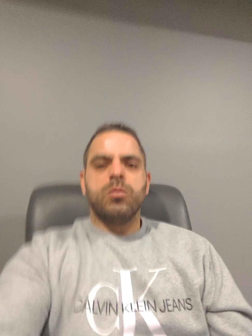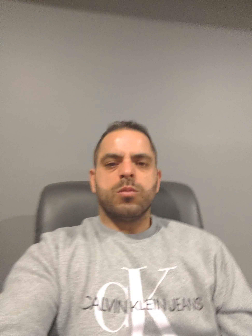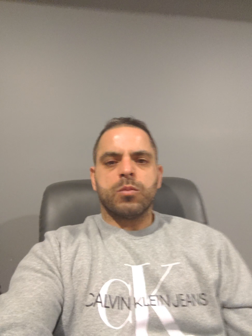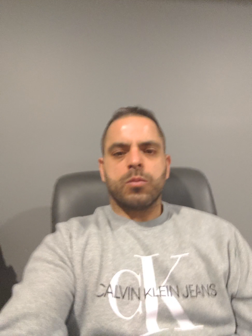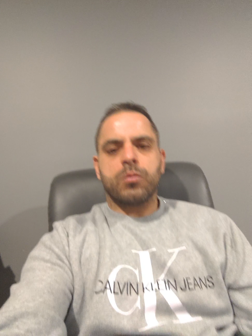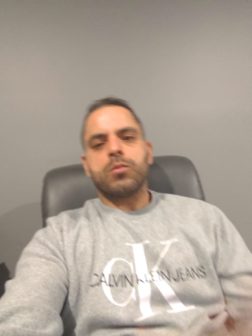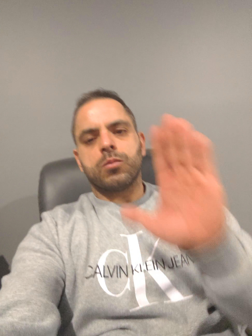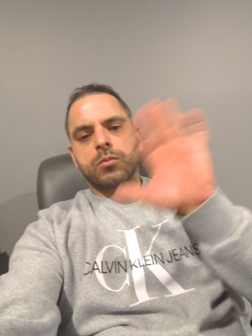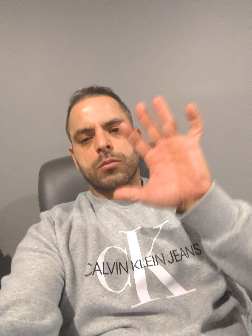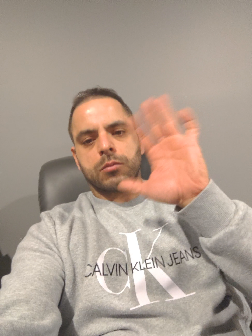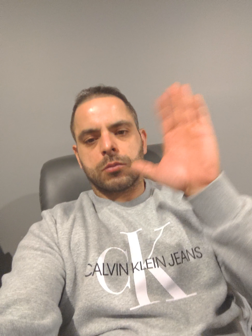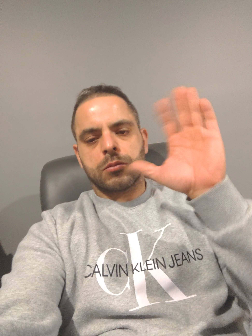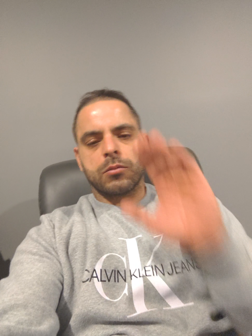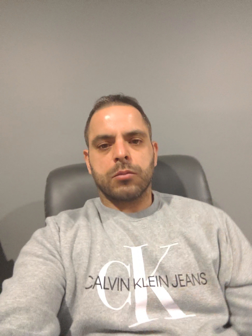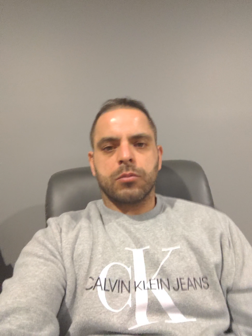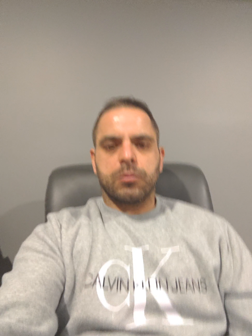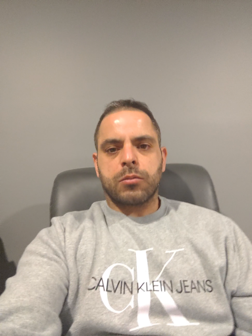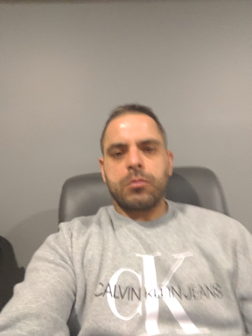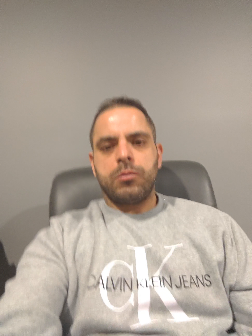bye